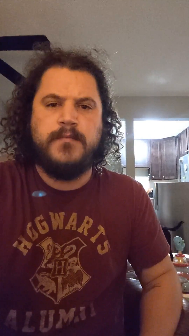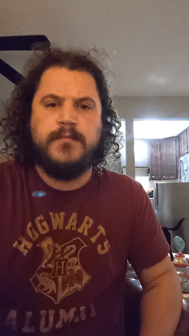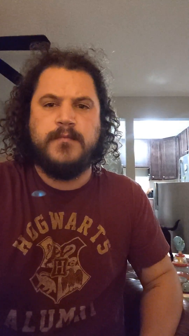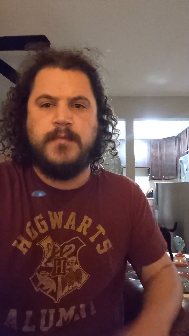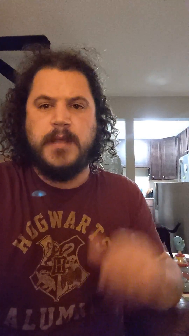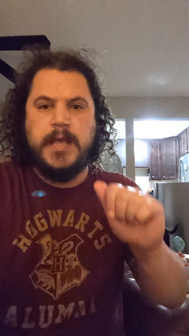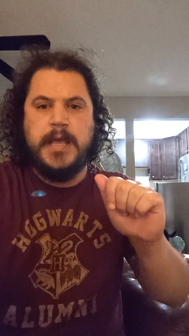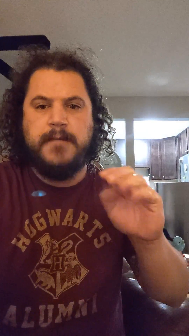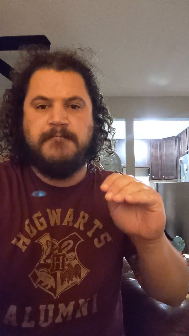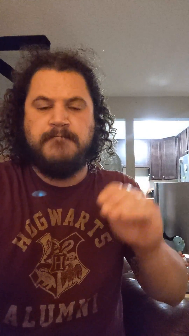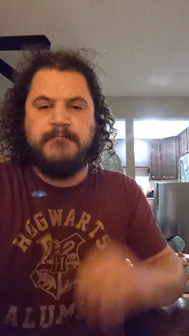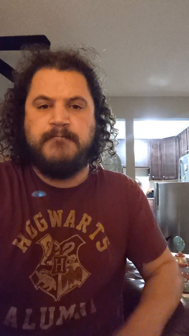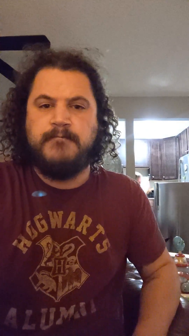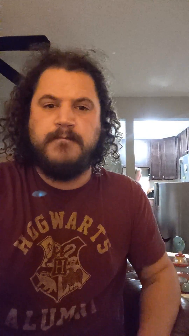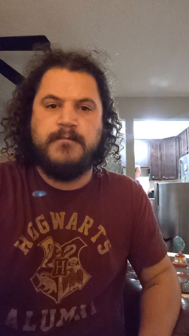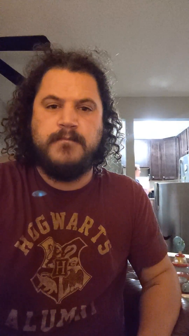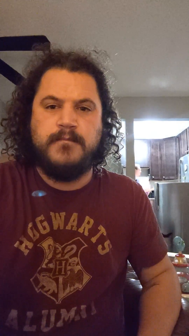am